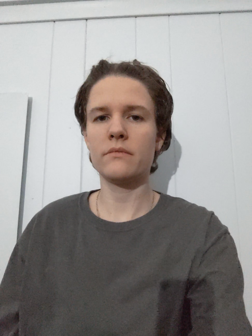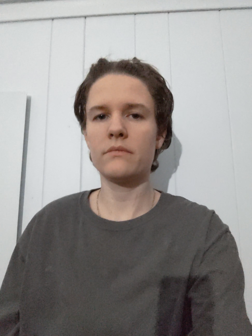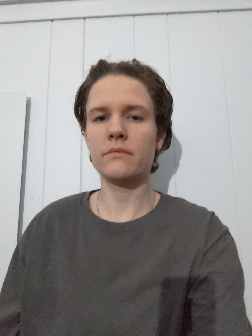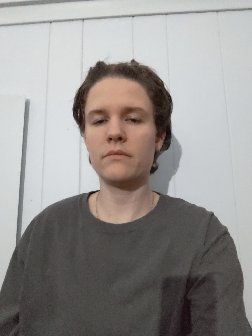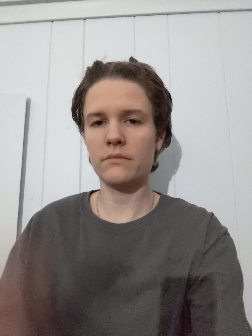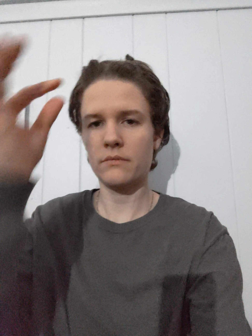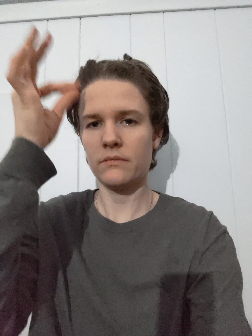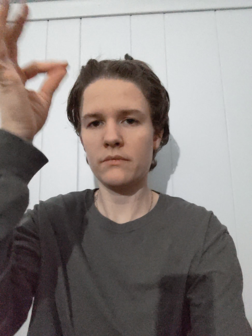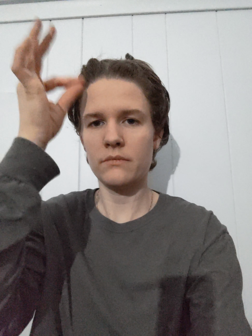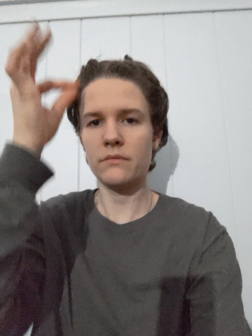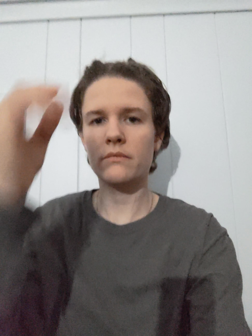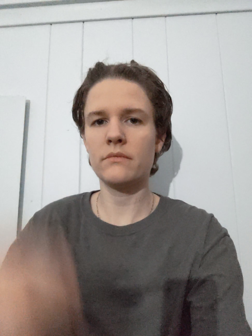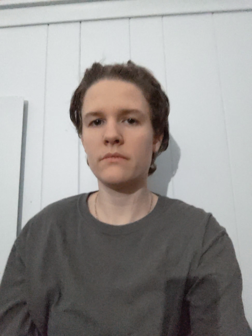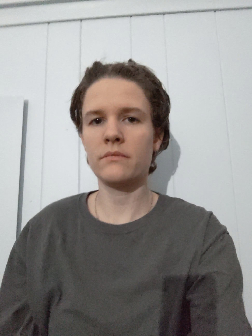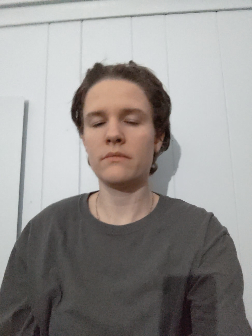hair